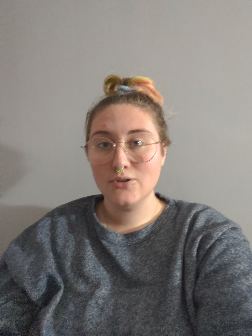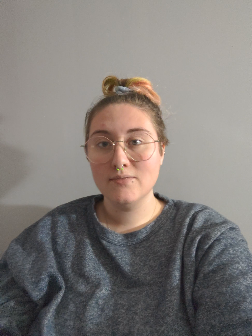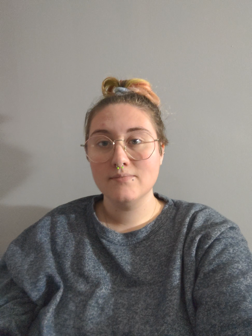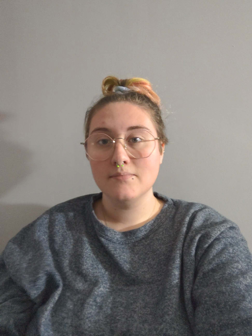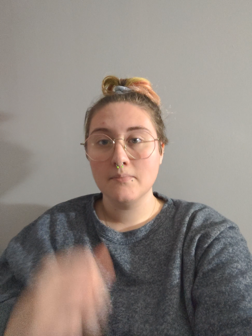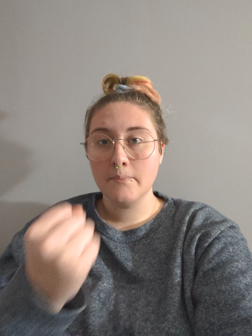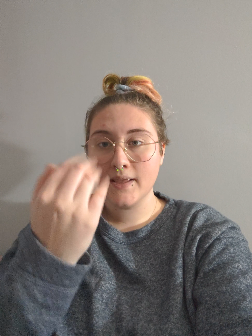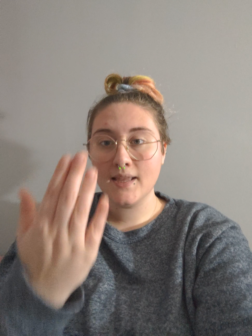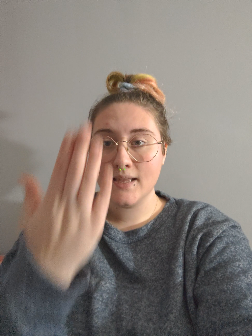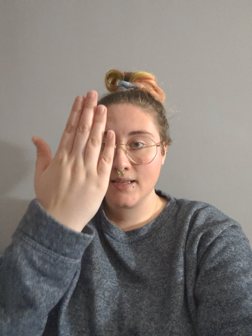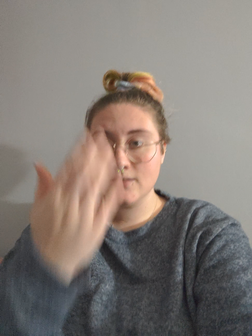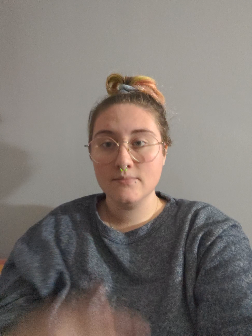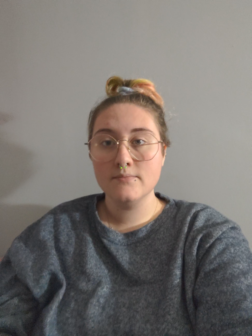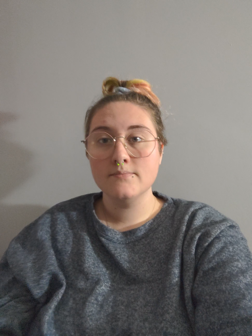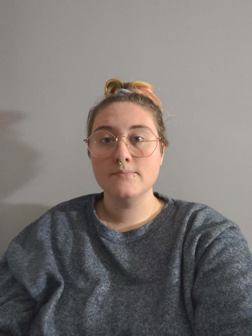mitten